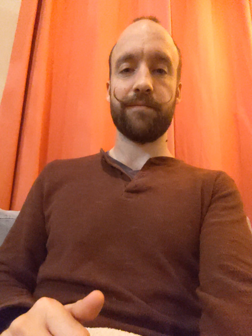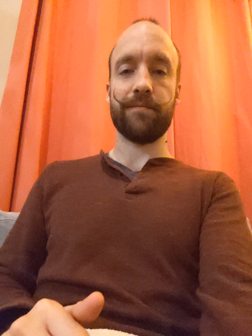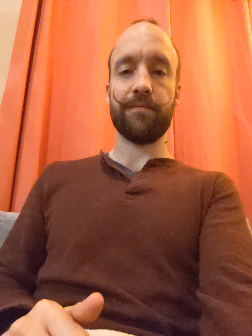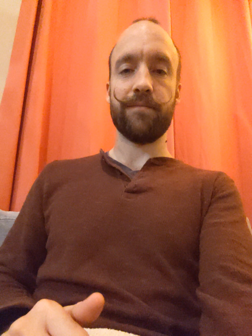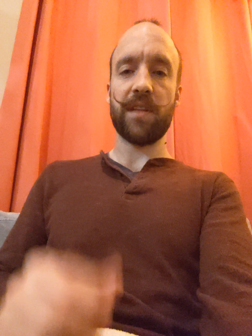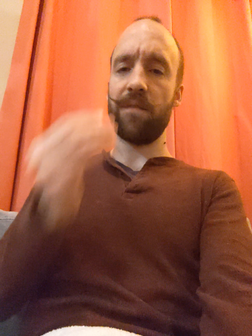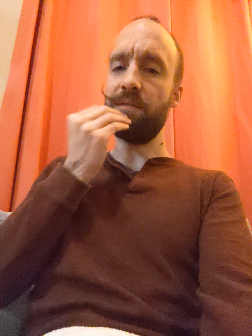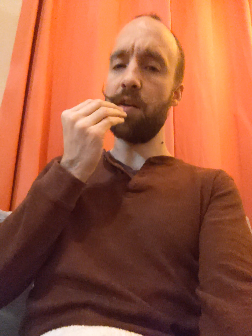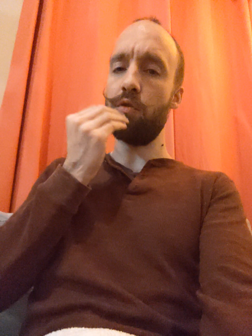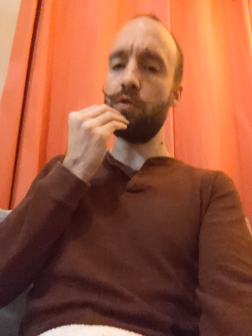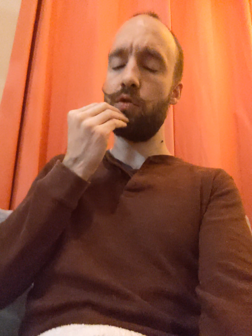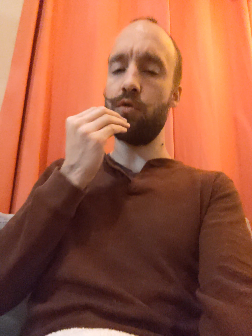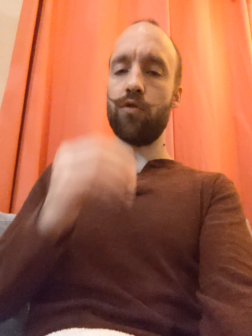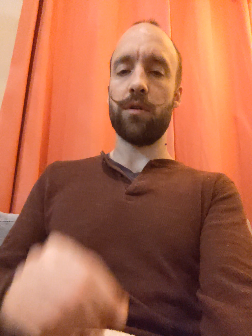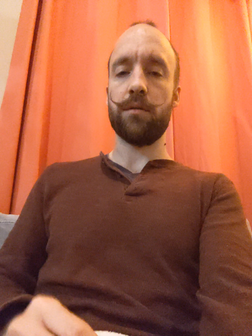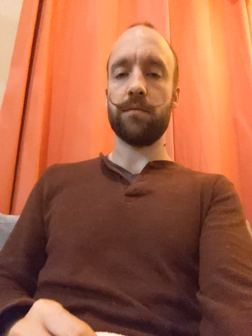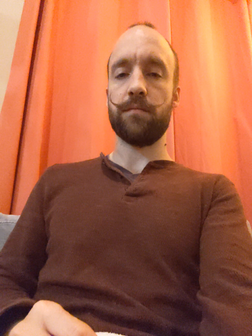food